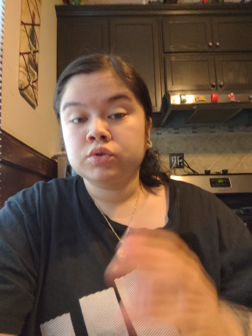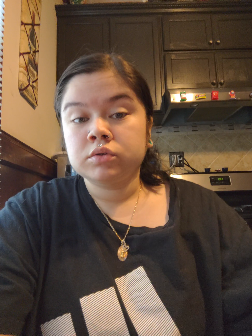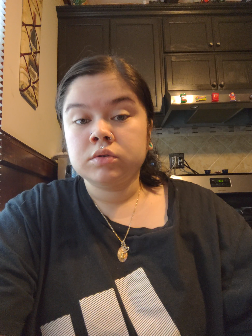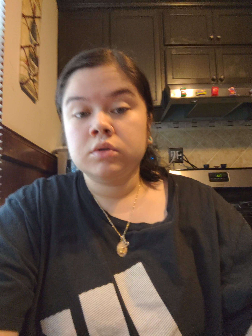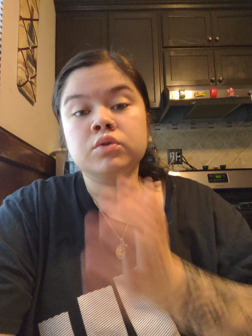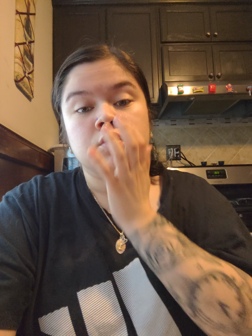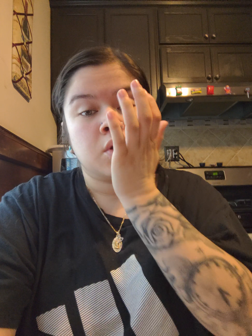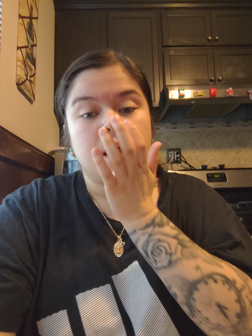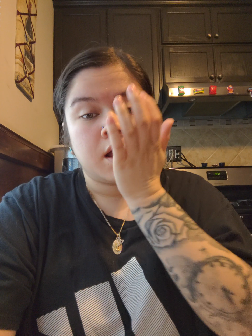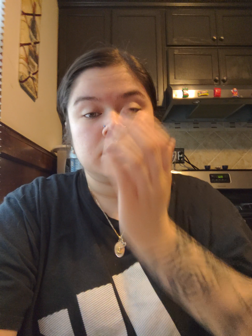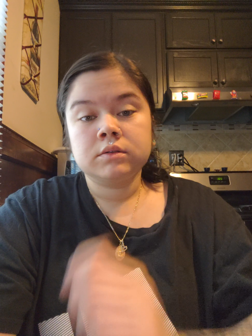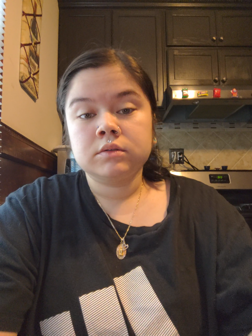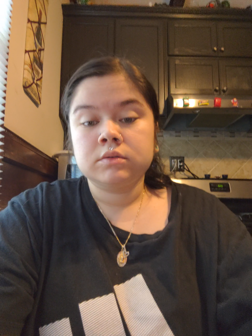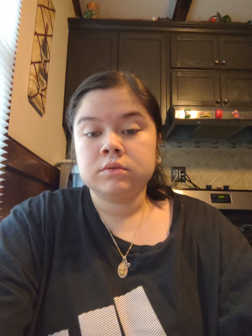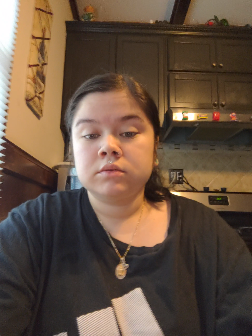grass